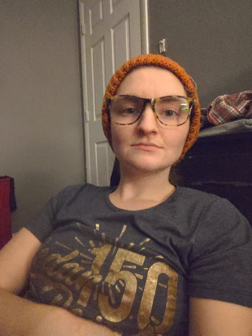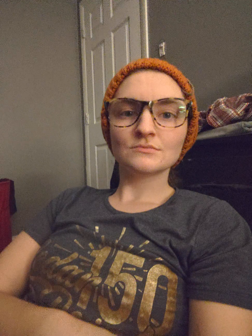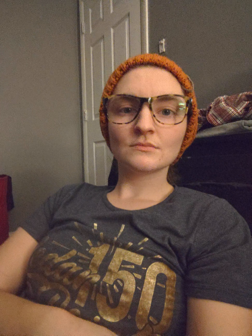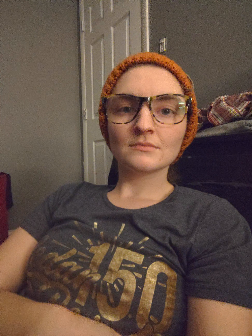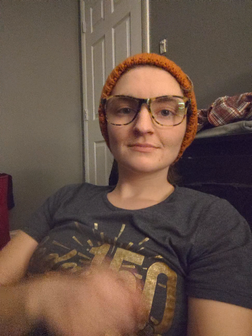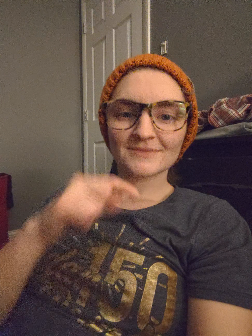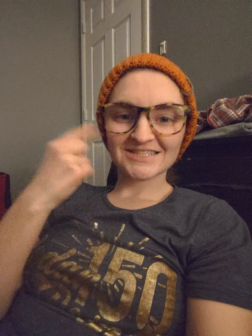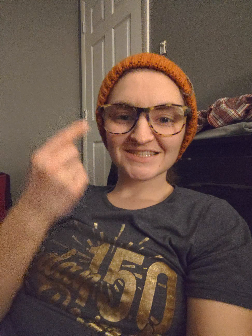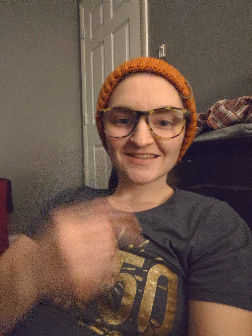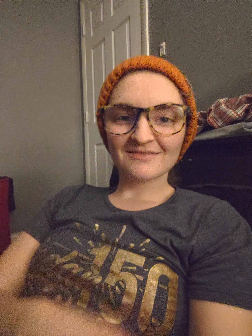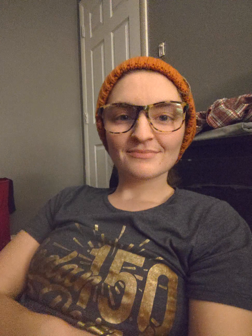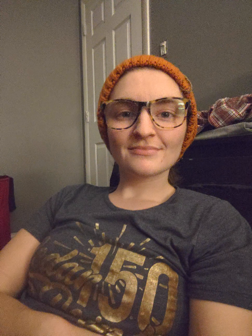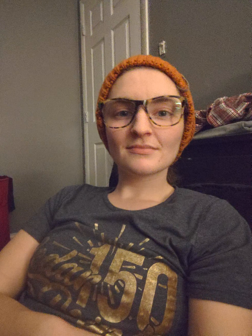smile